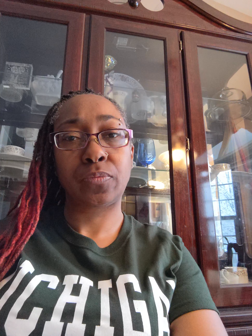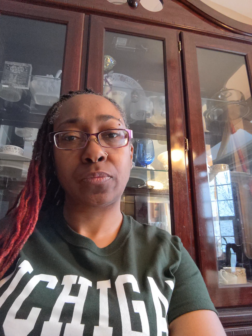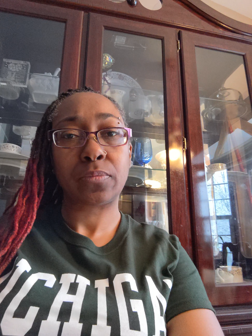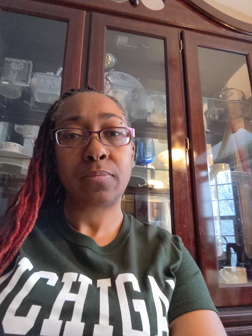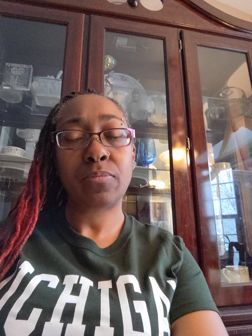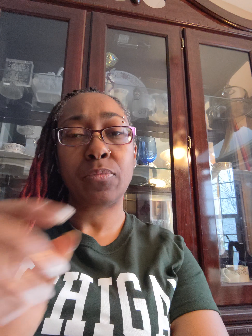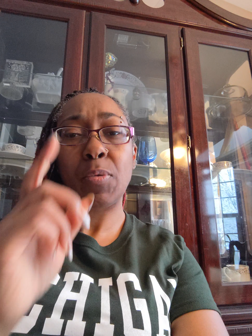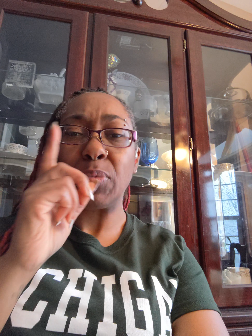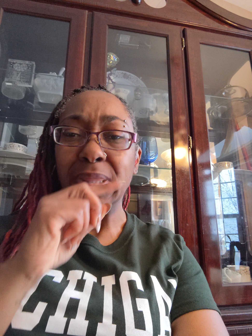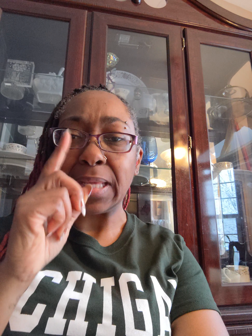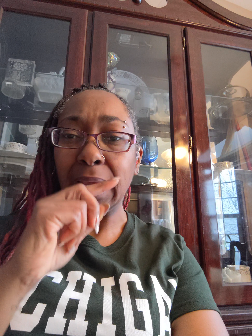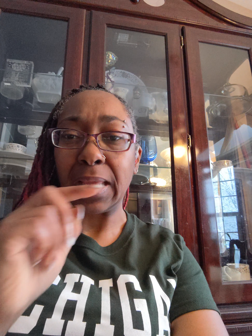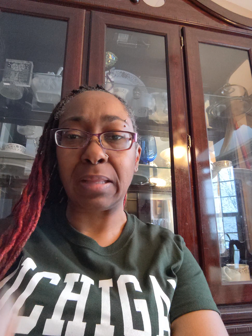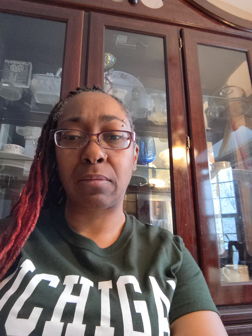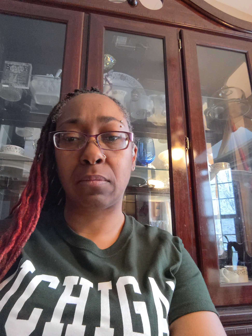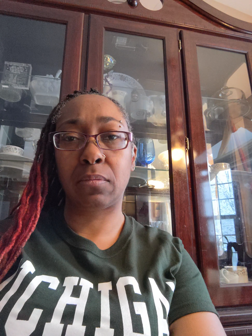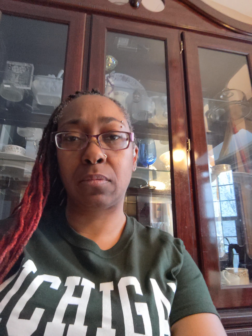pretend